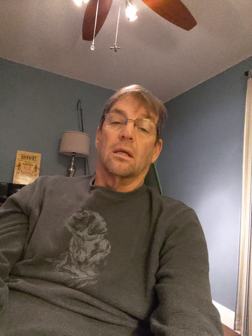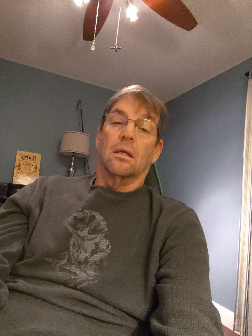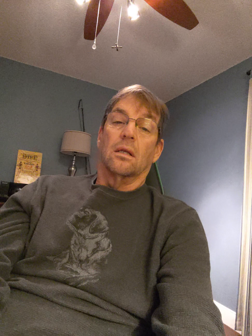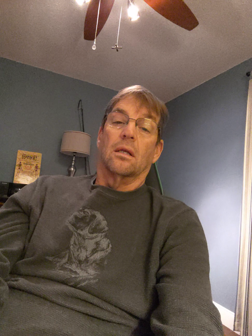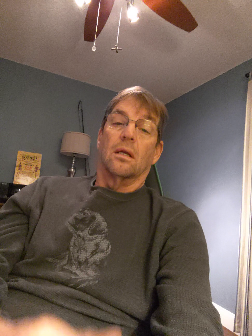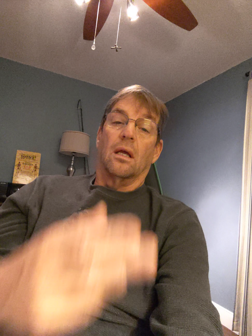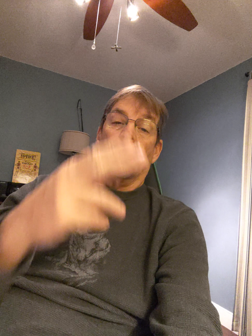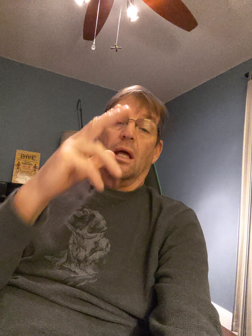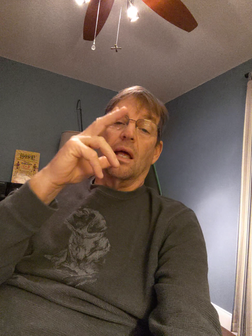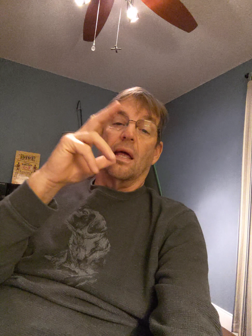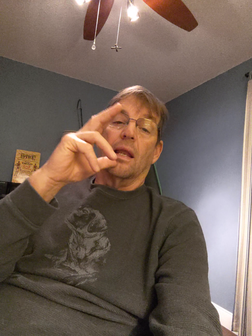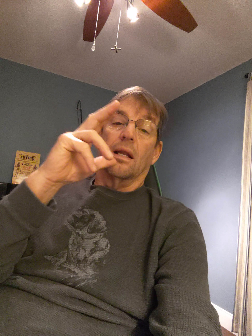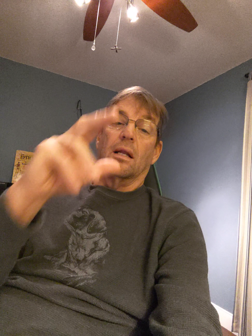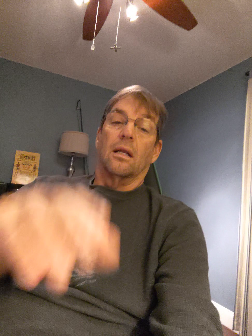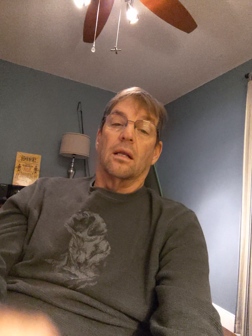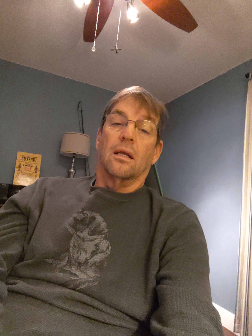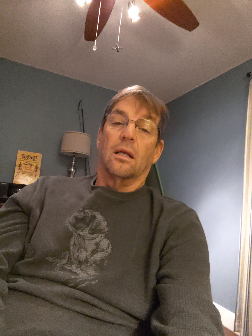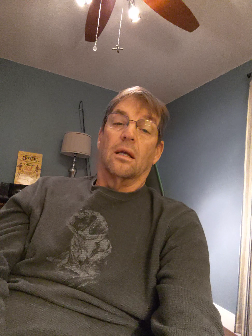hen